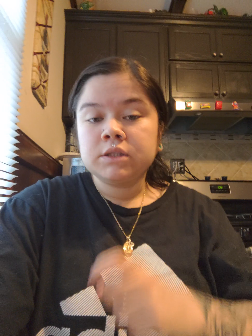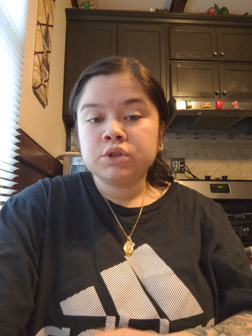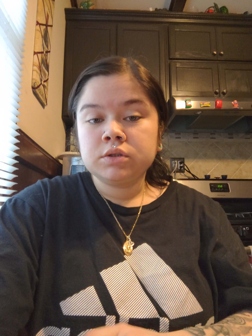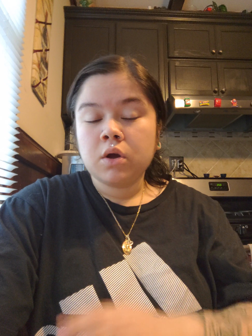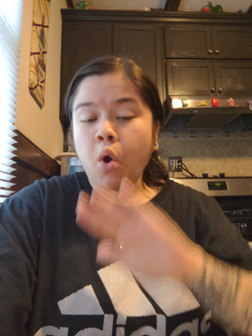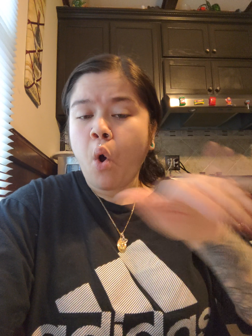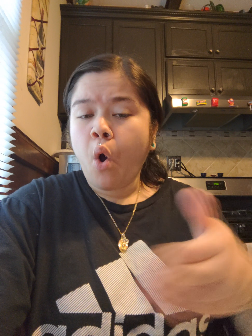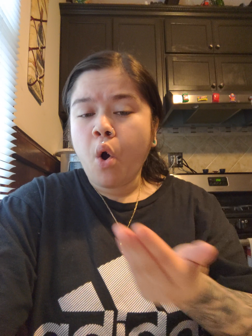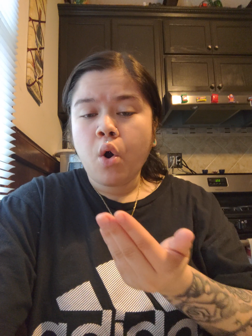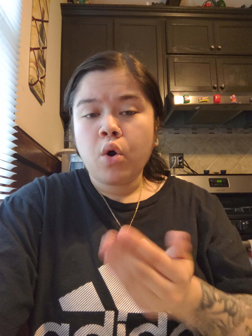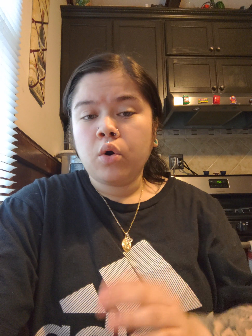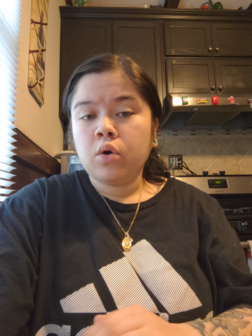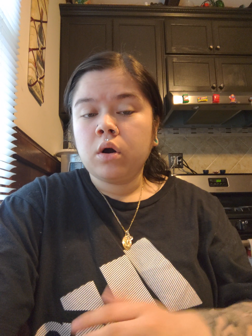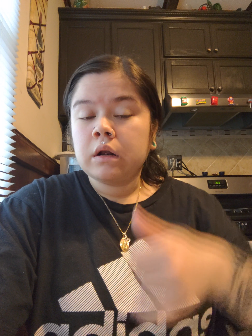all